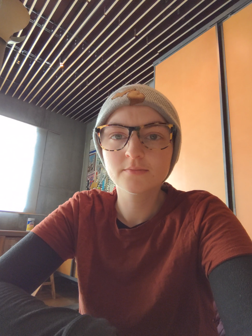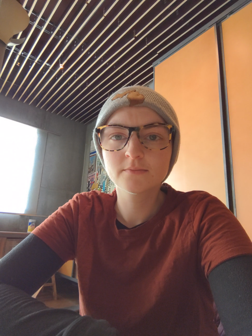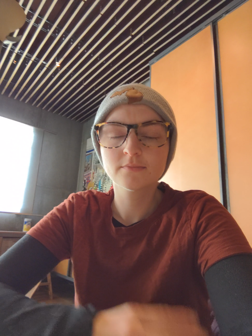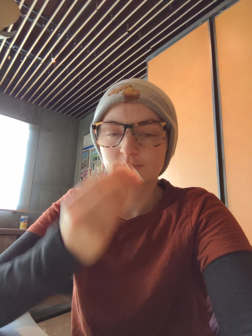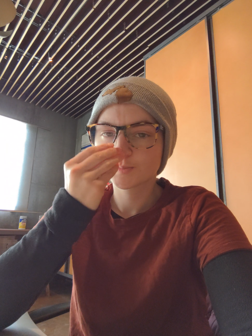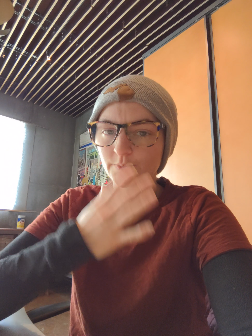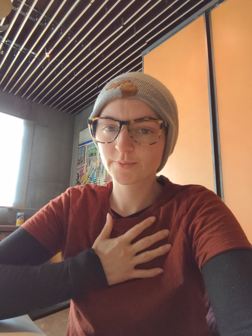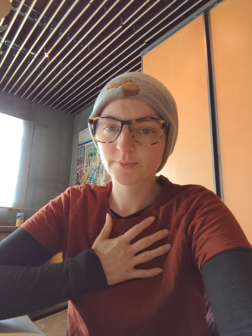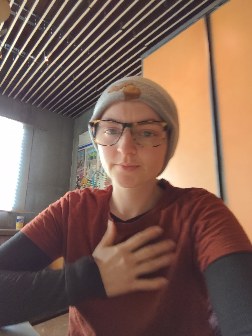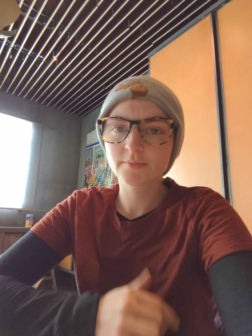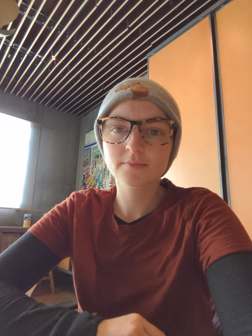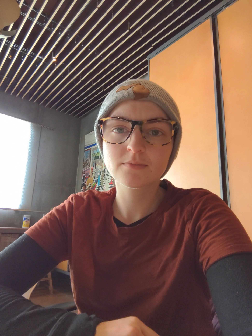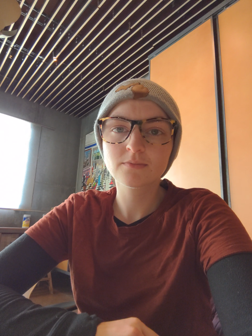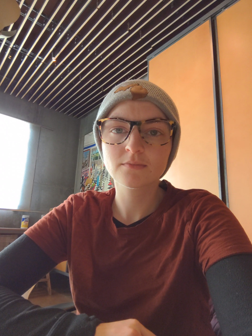pajamas